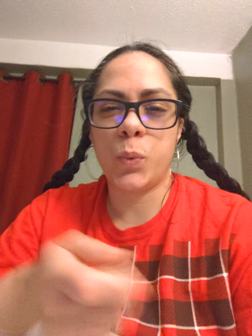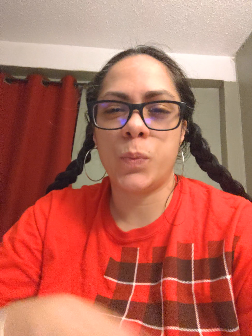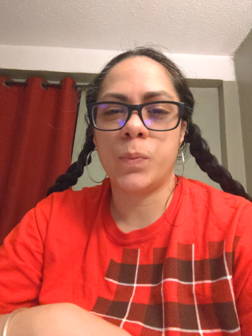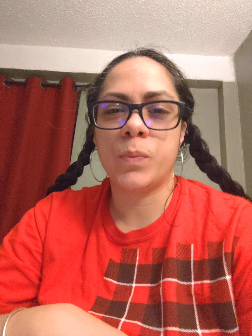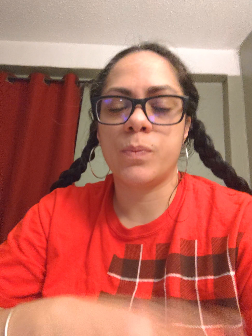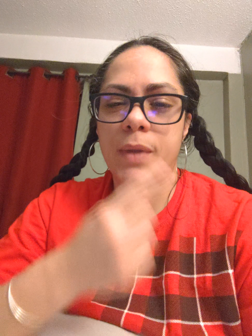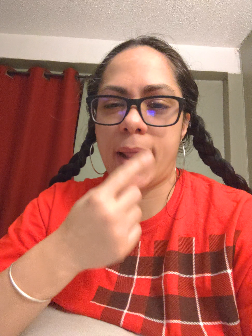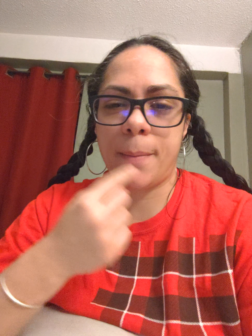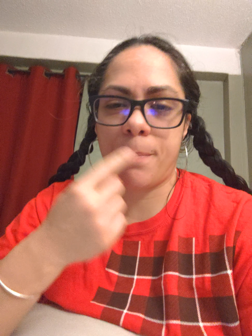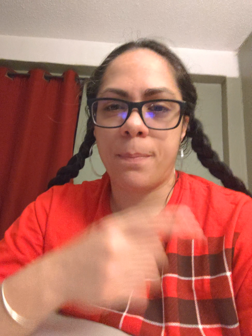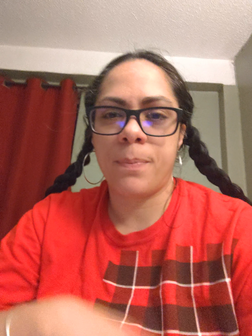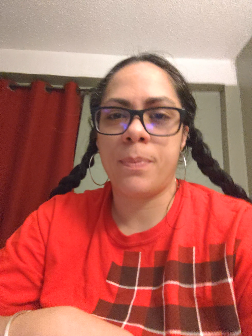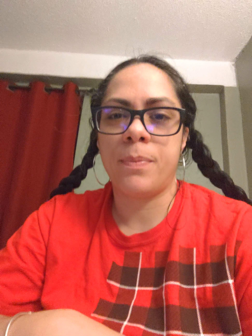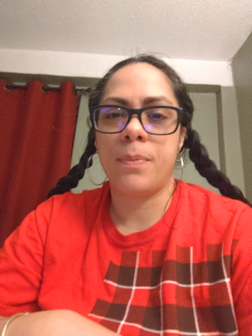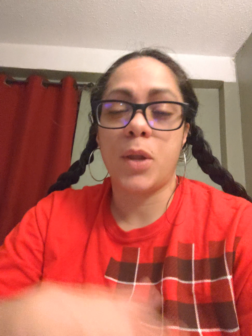lips